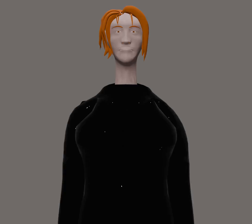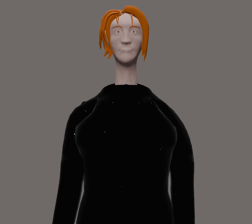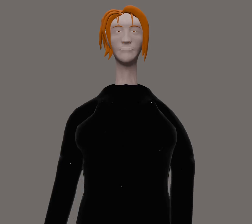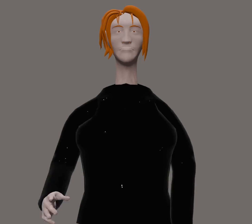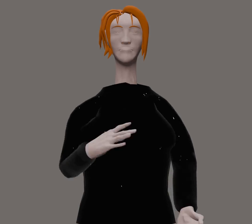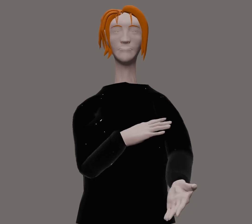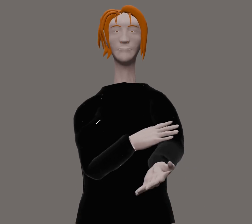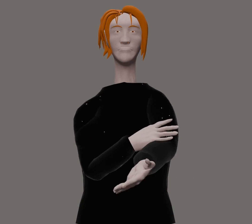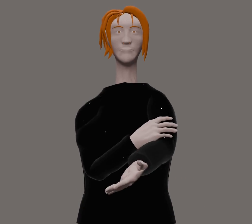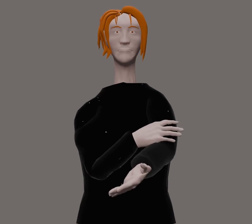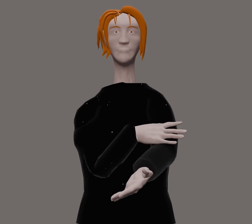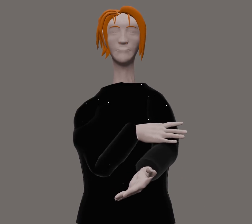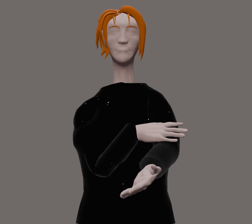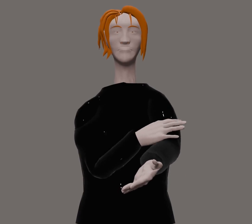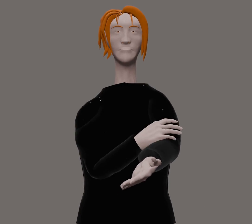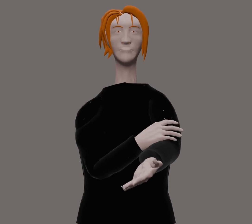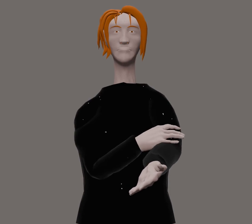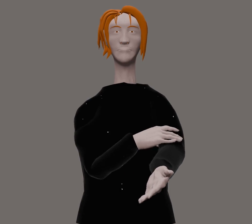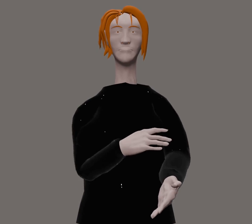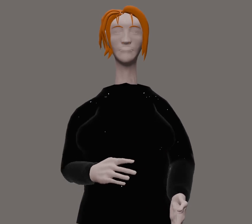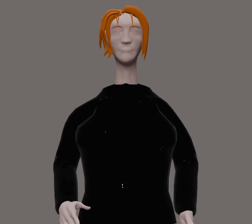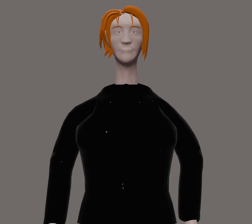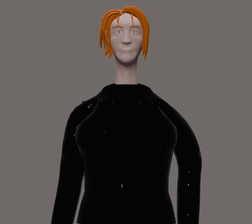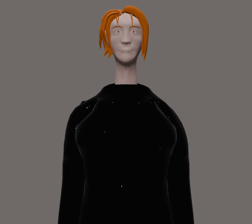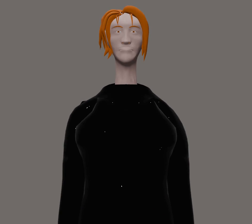Blood Pressure